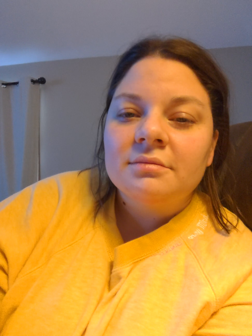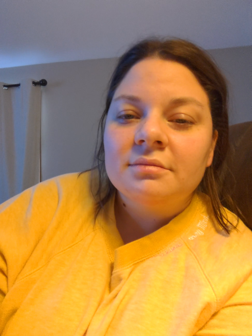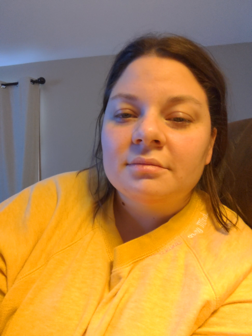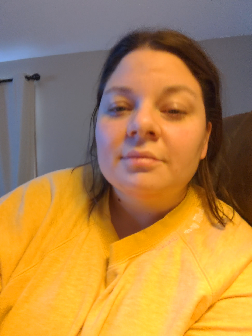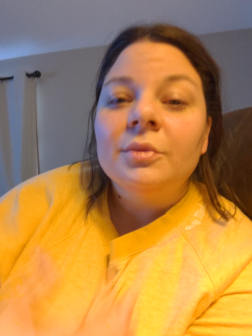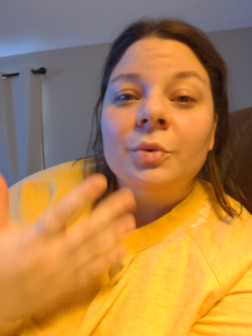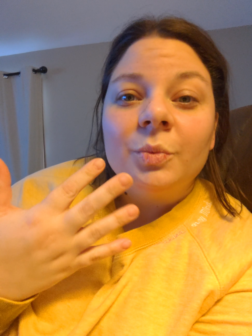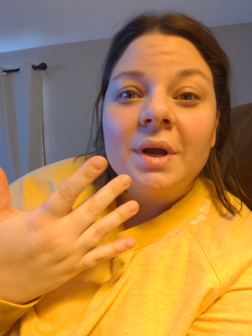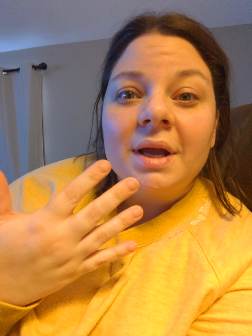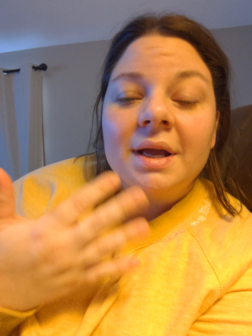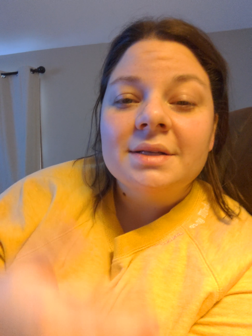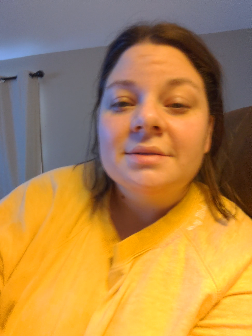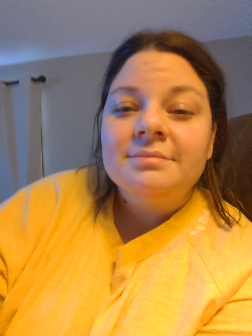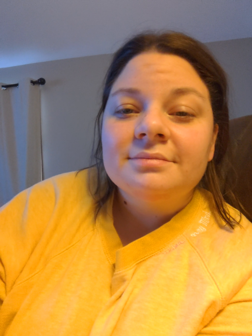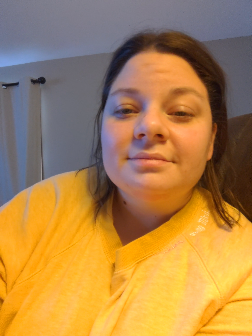wait